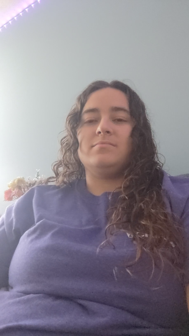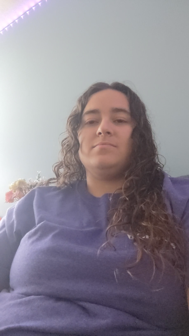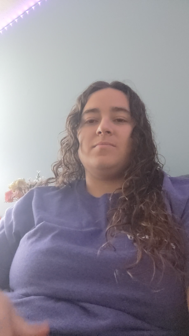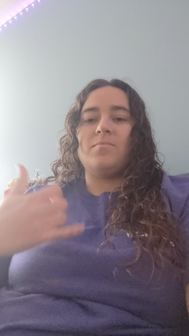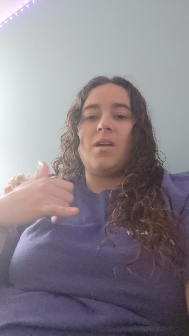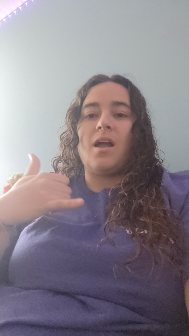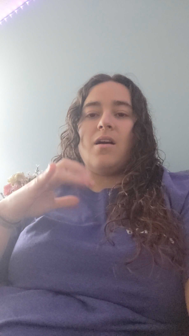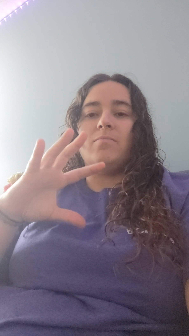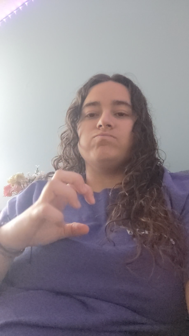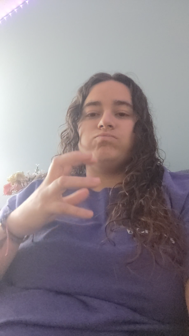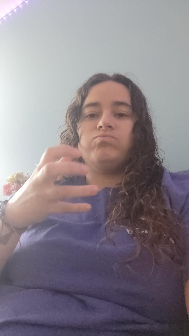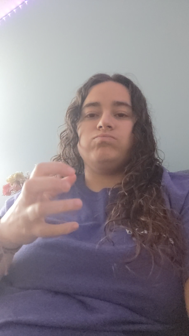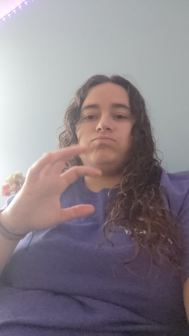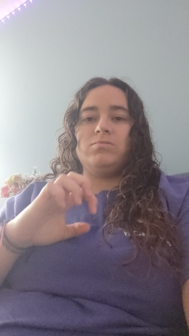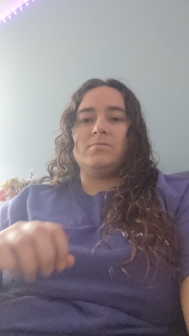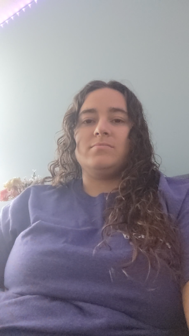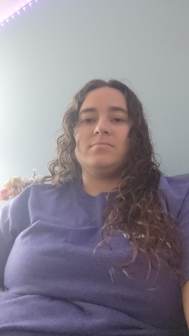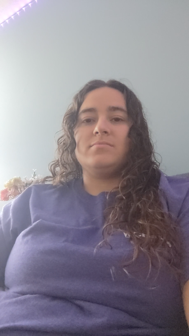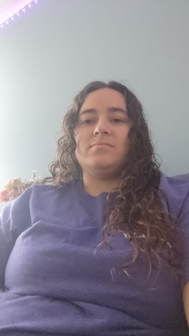play dough